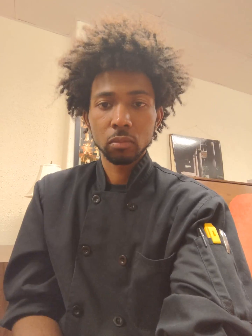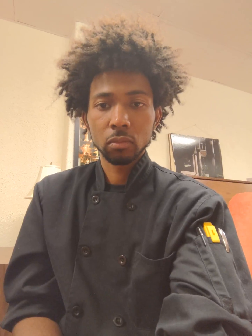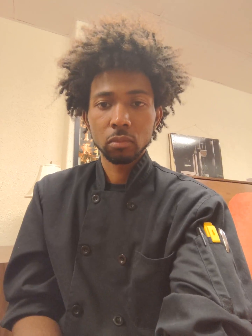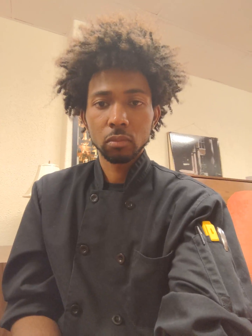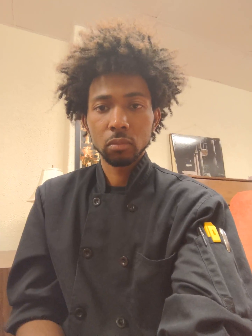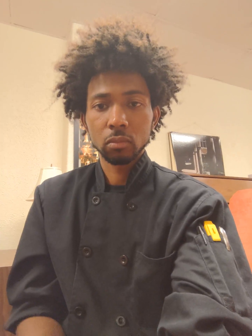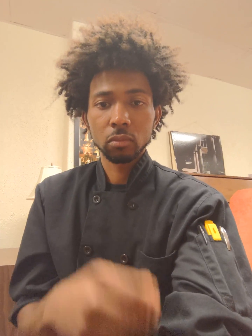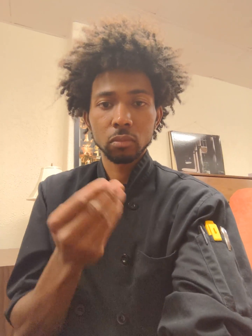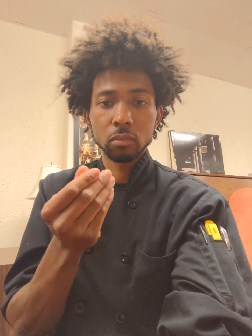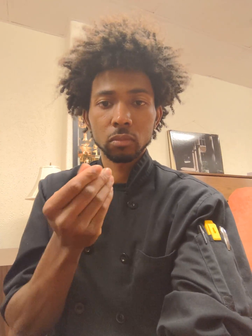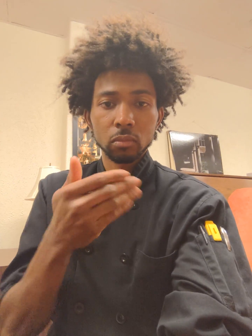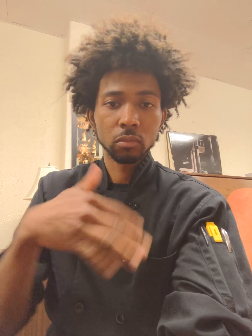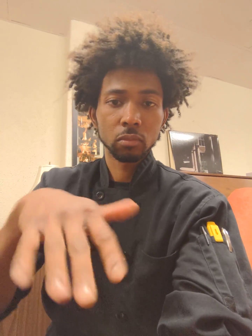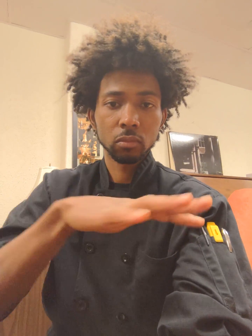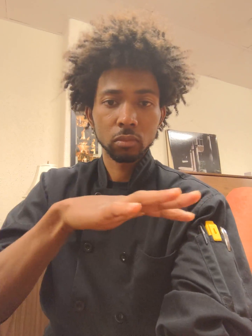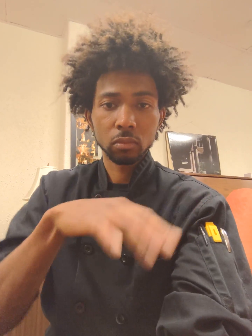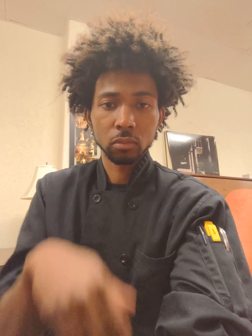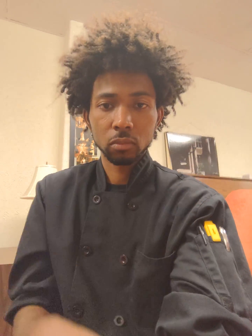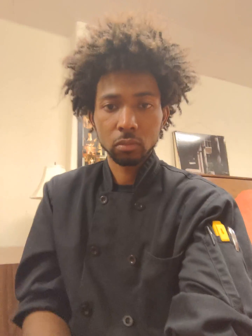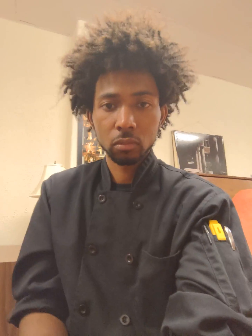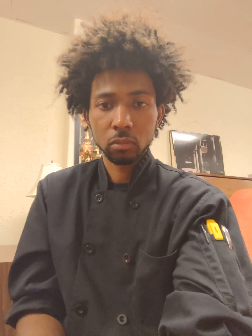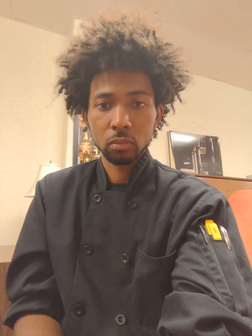garden